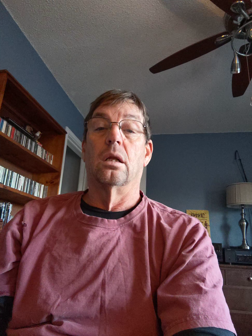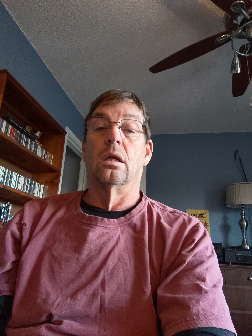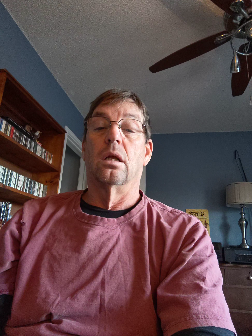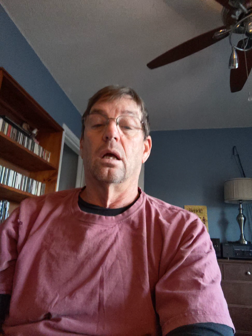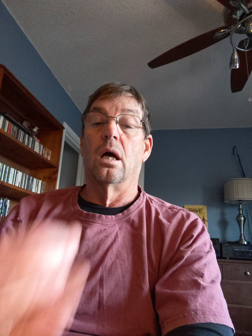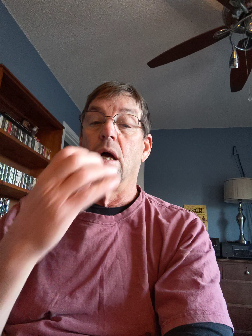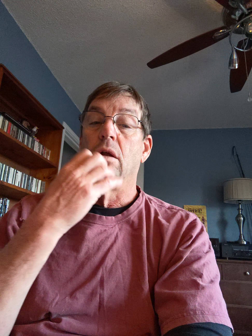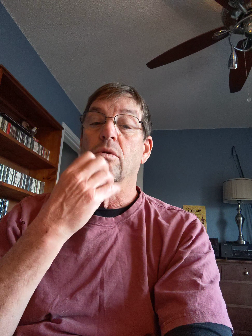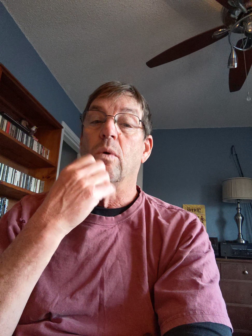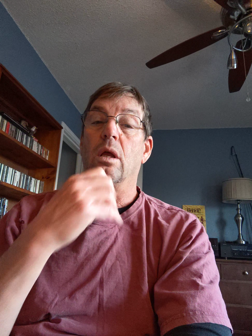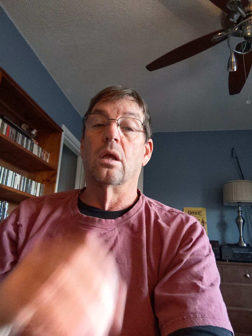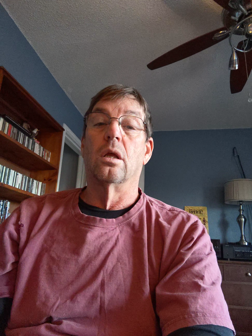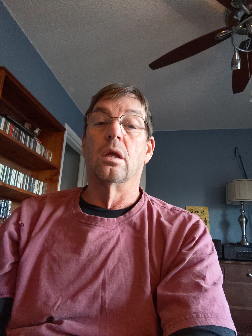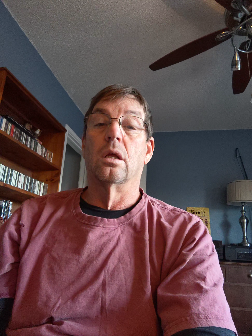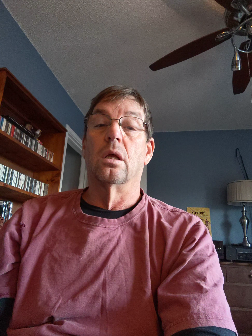underwear